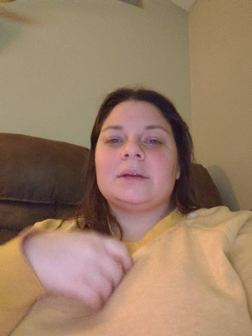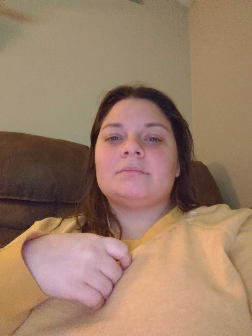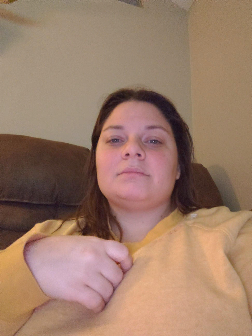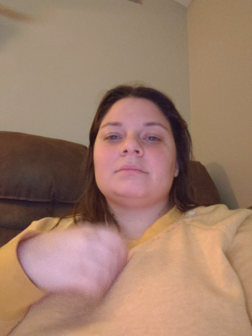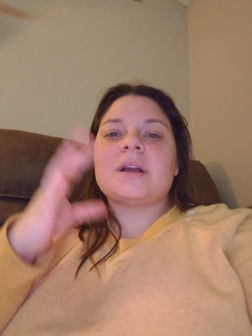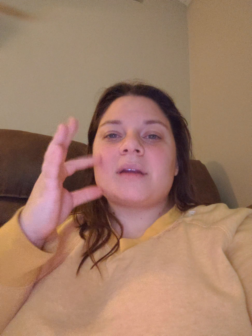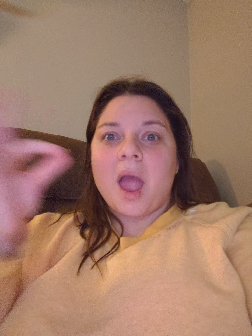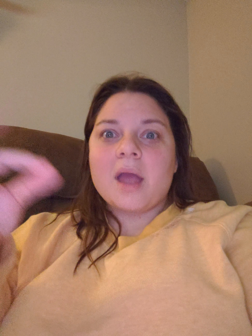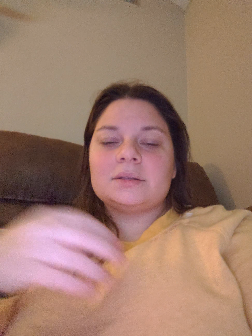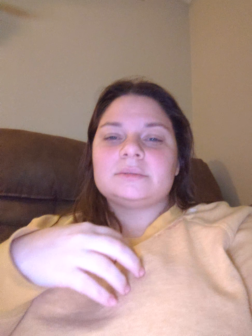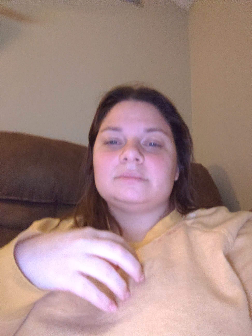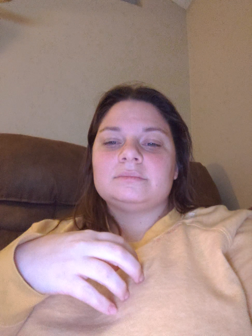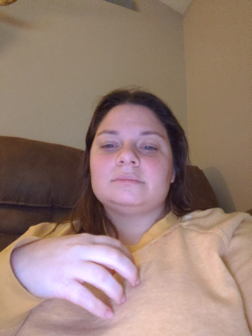cat